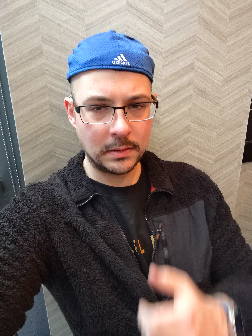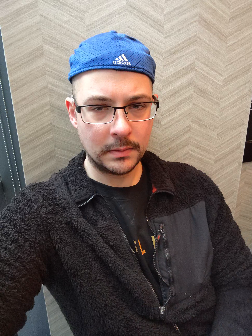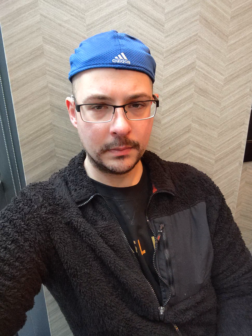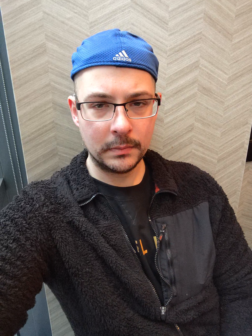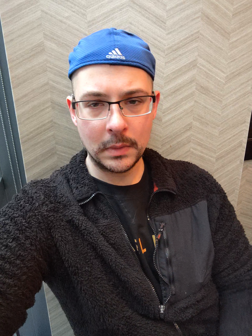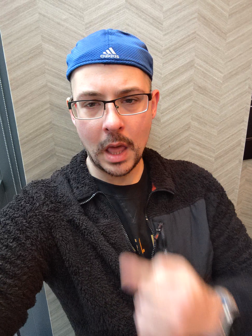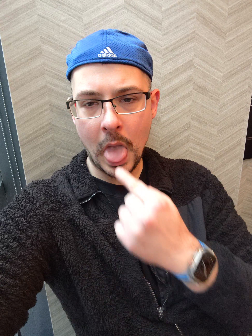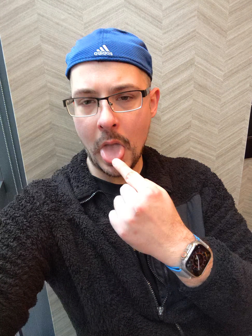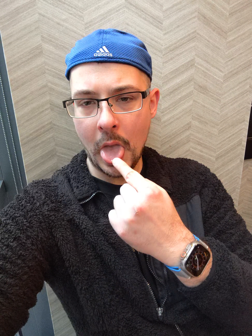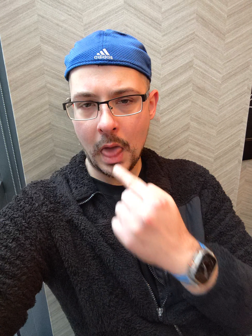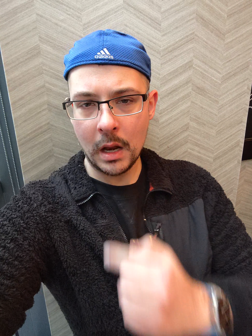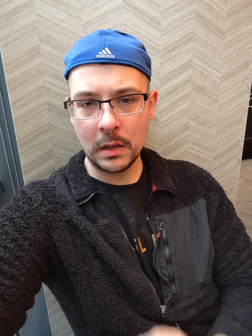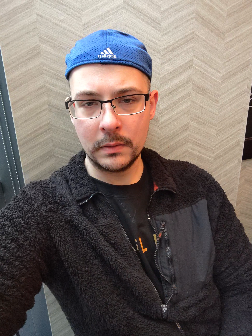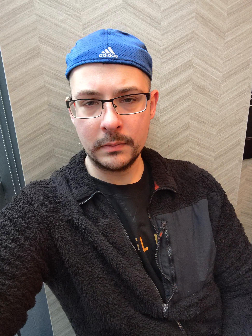tongue